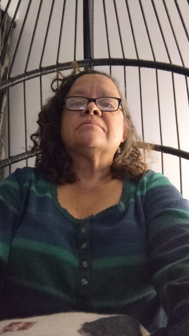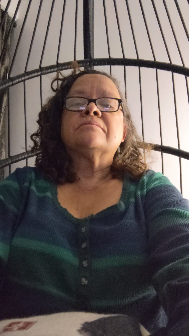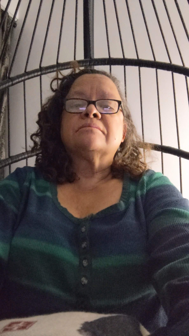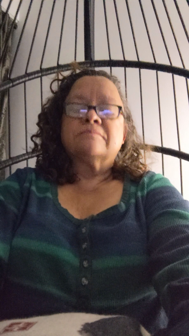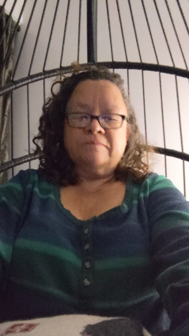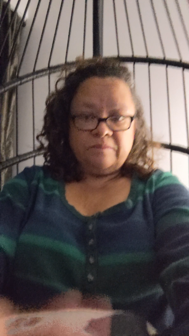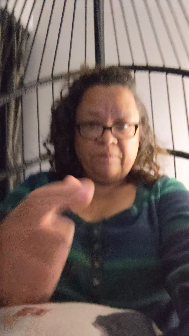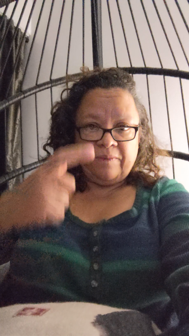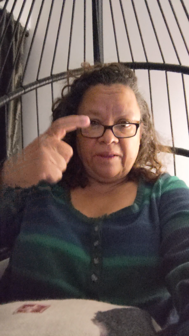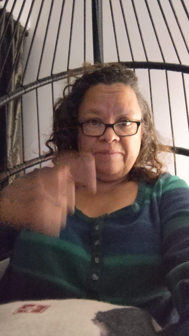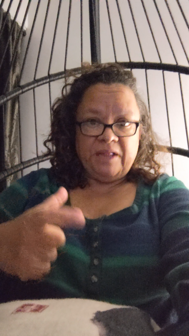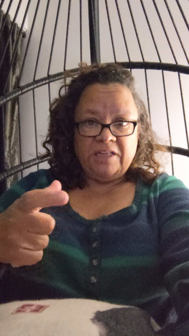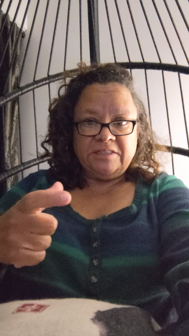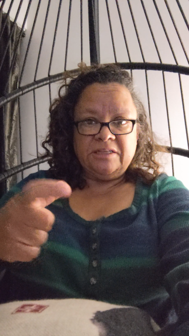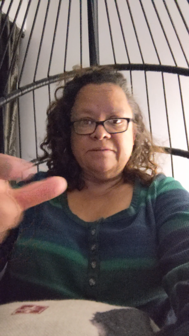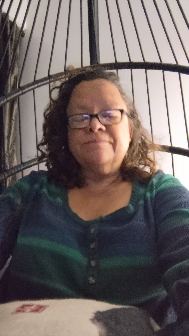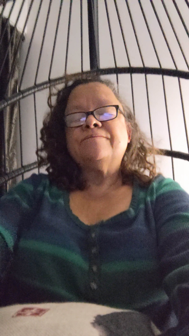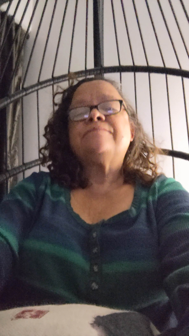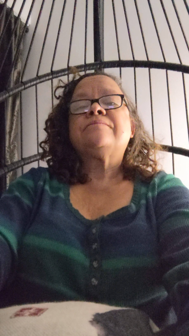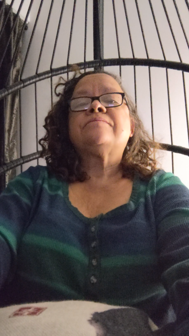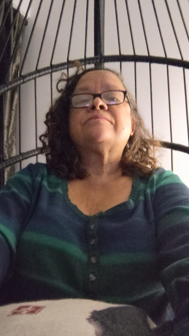plate